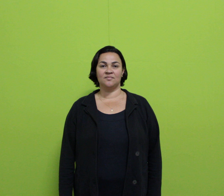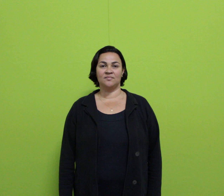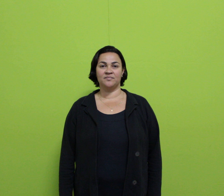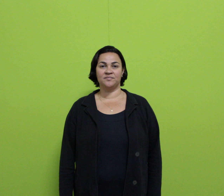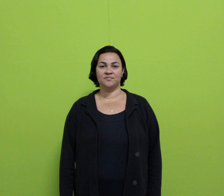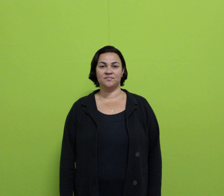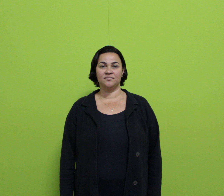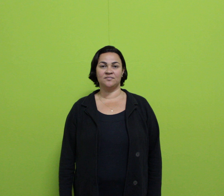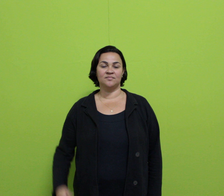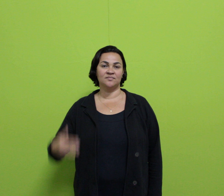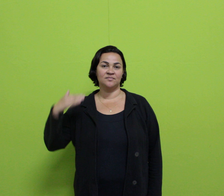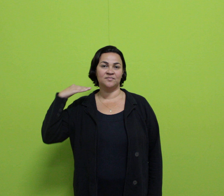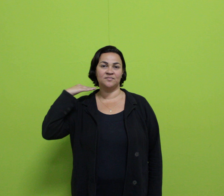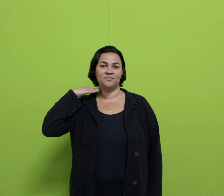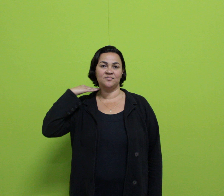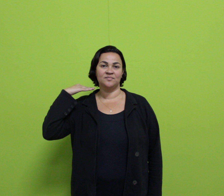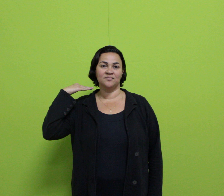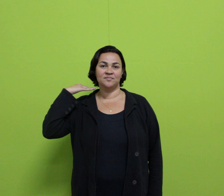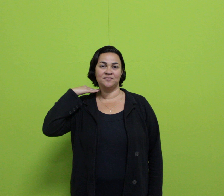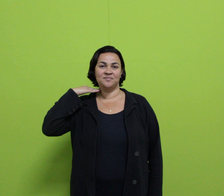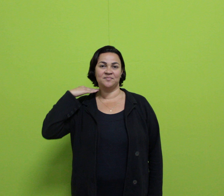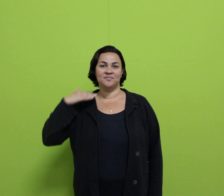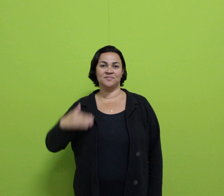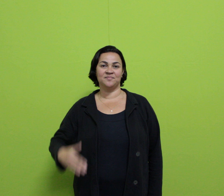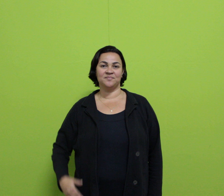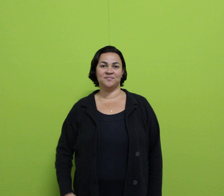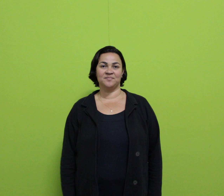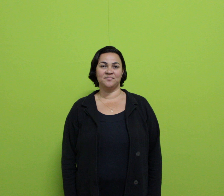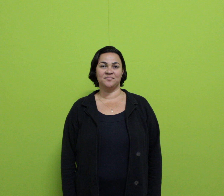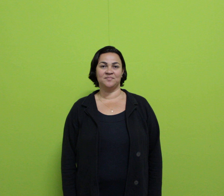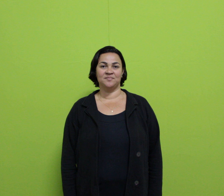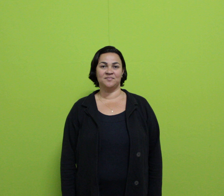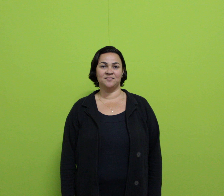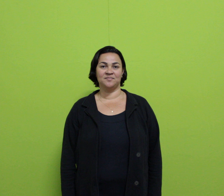banco